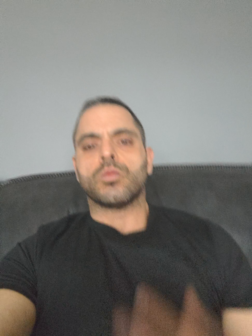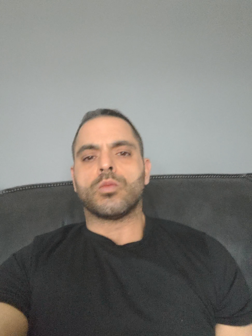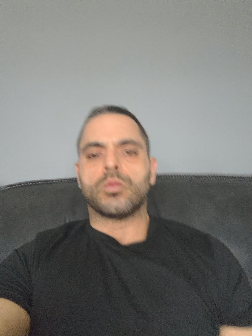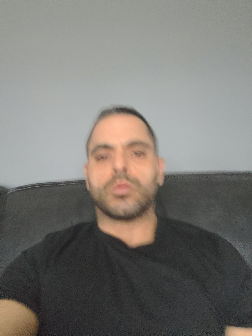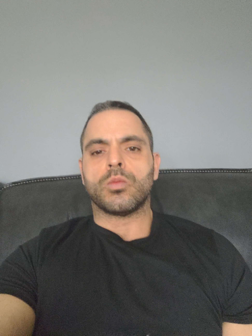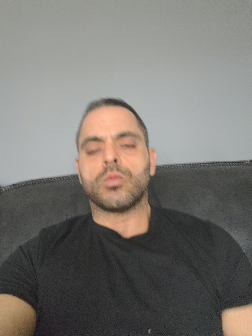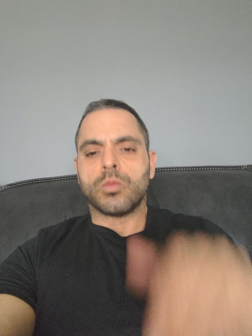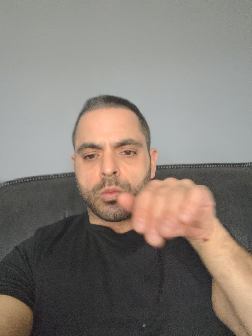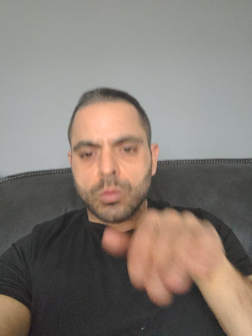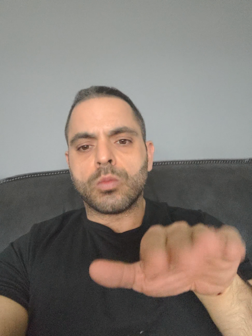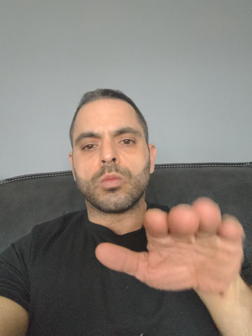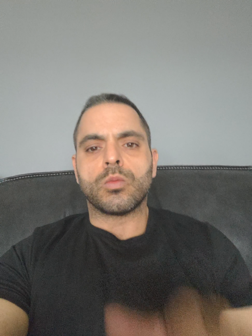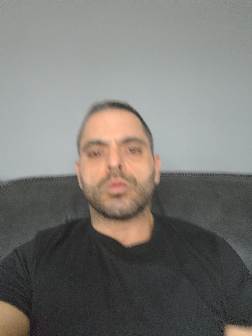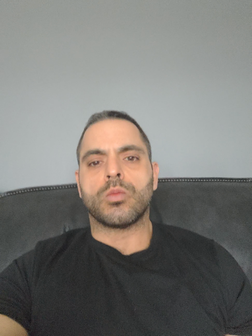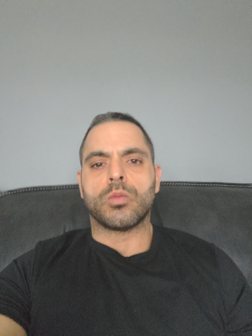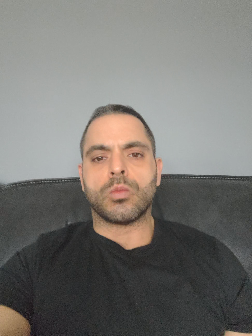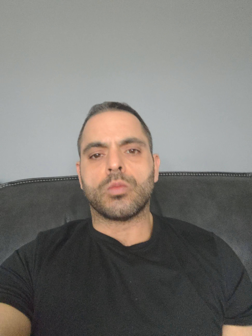into